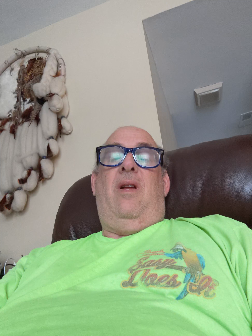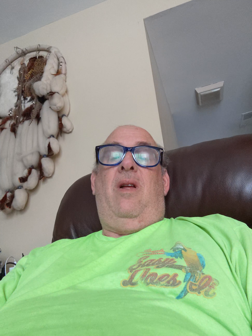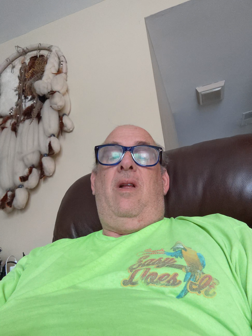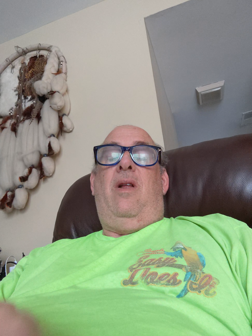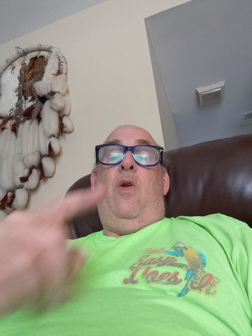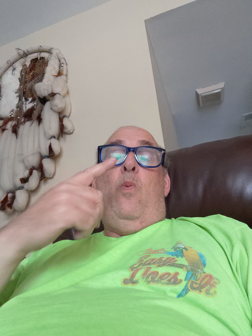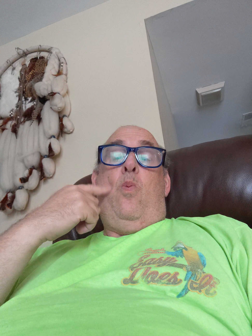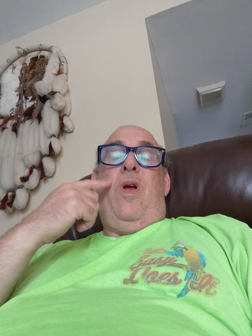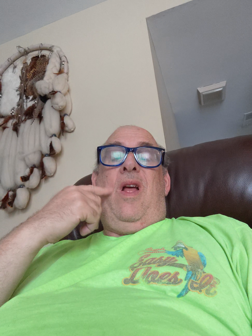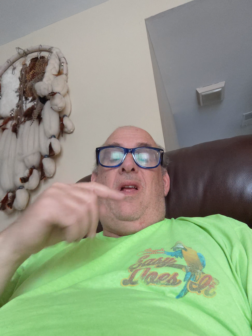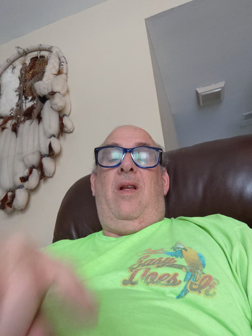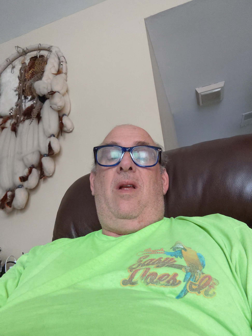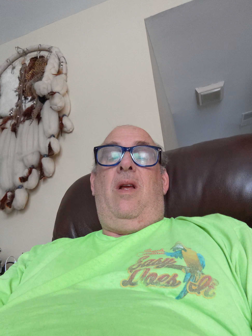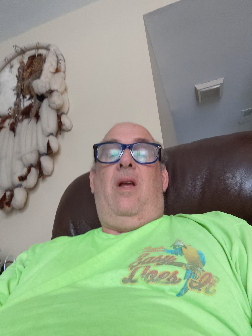cry